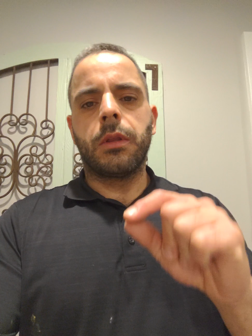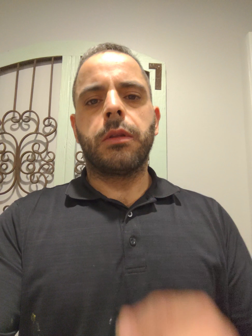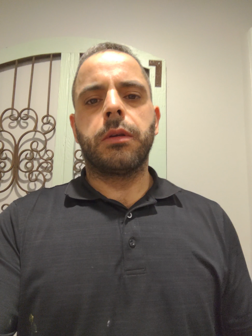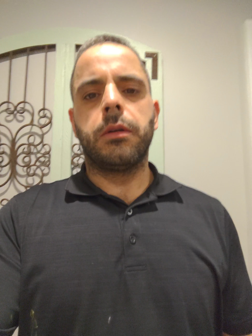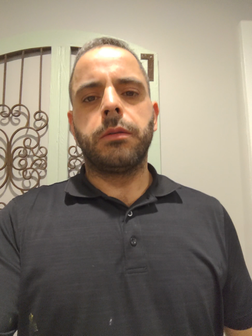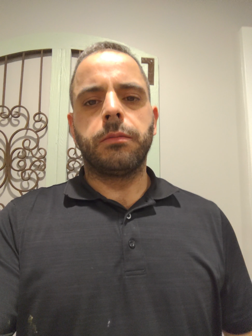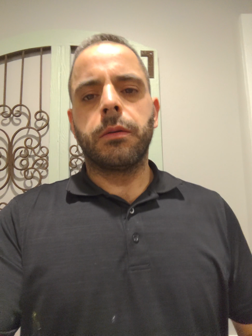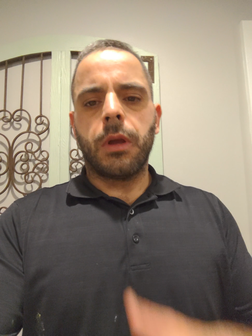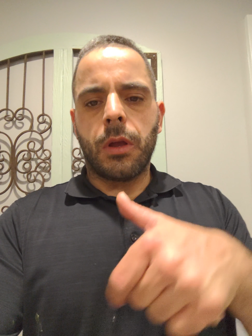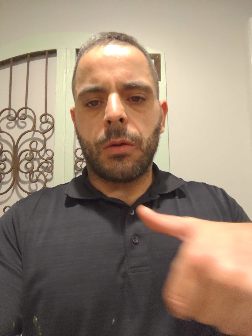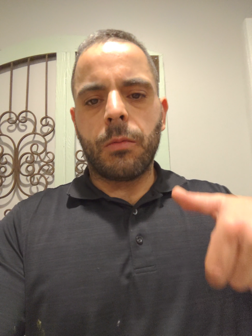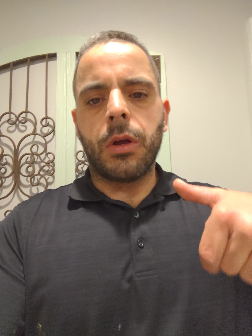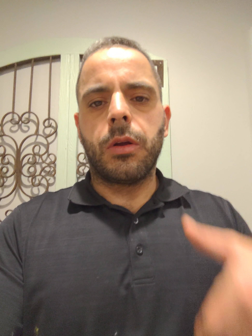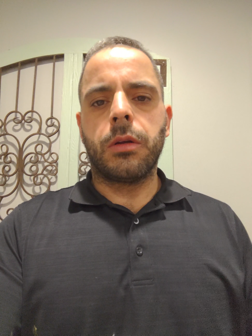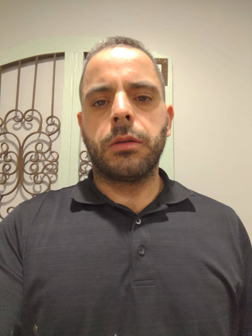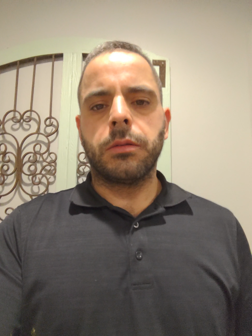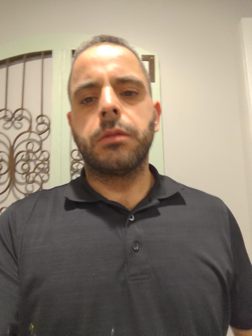underwear